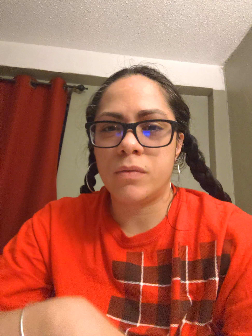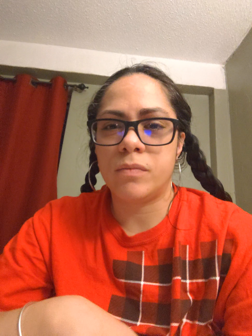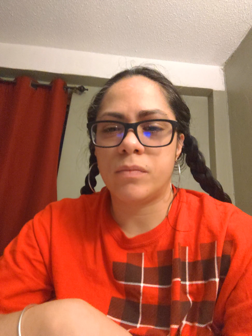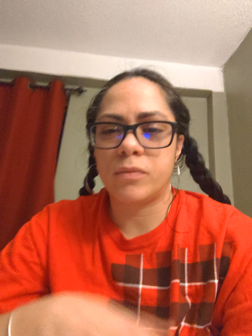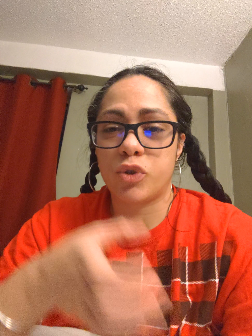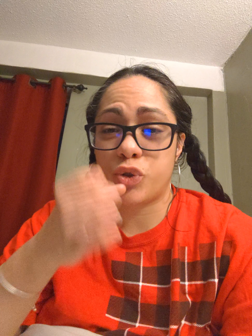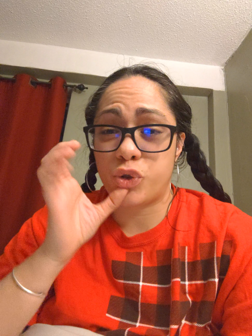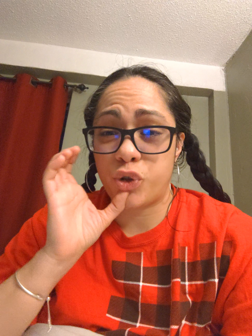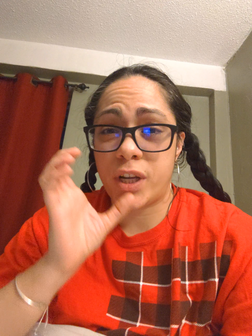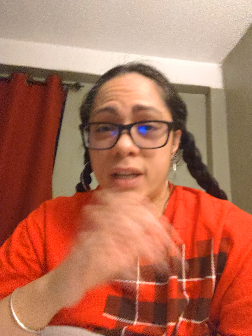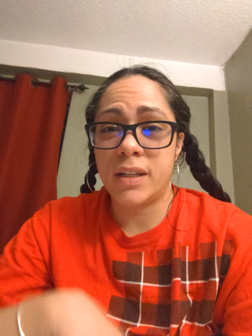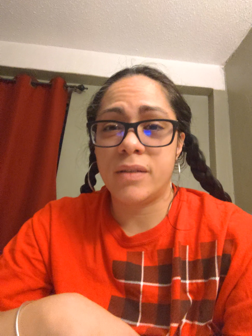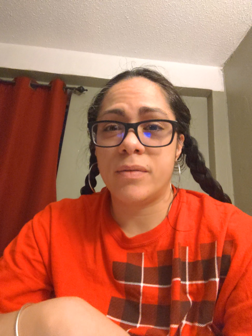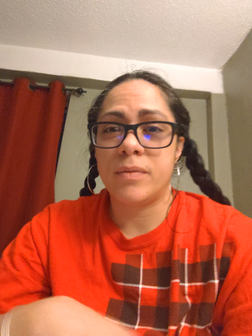drink